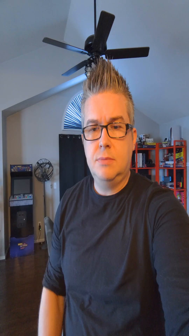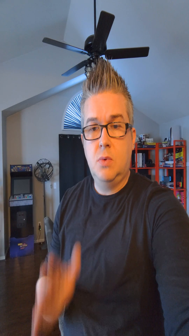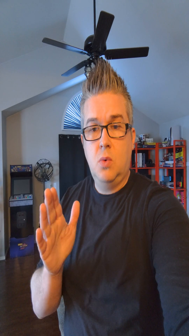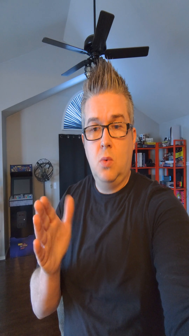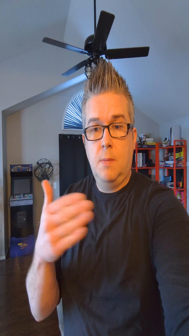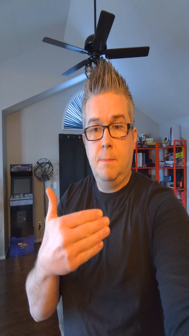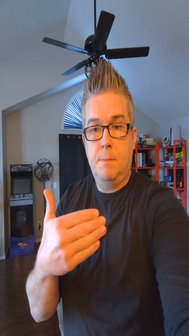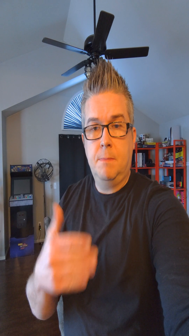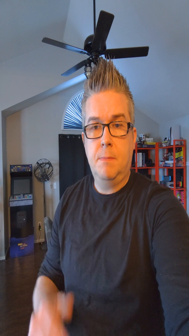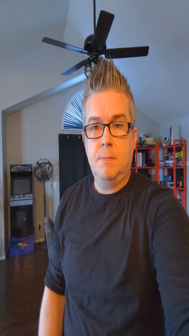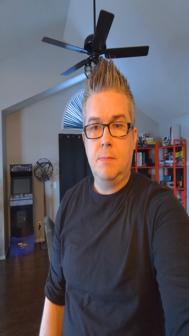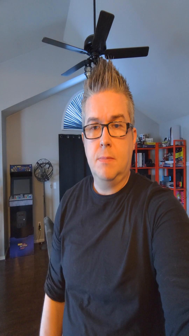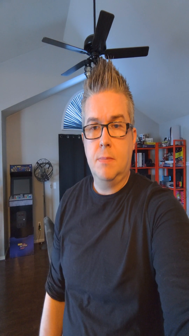room